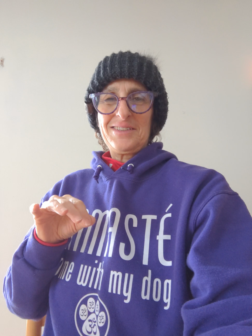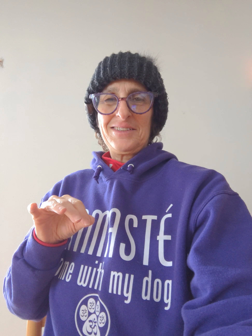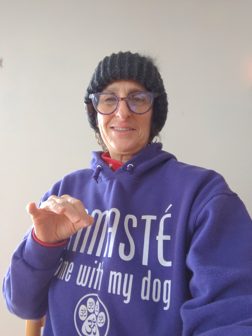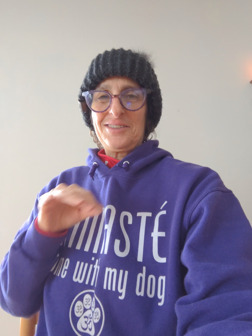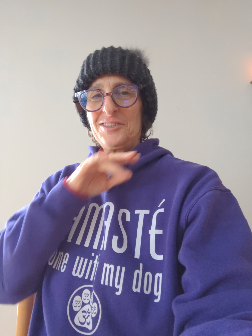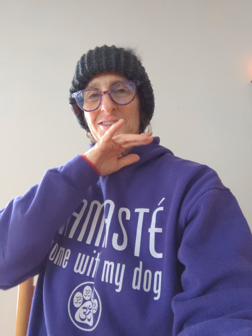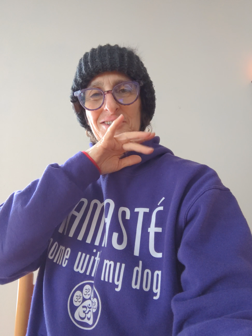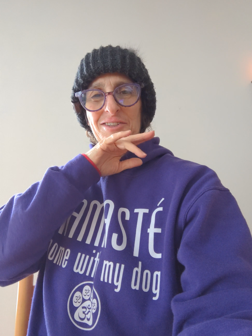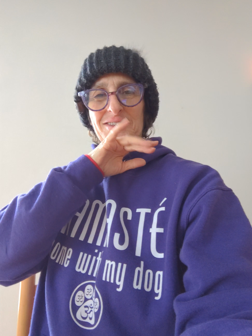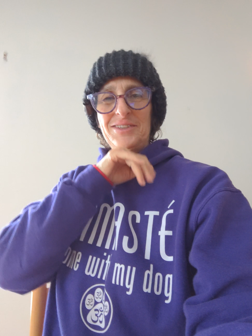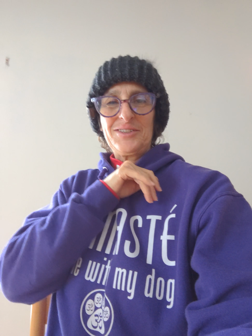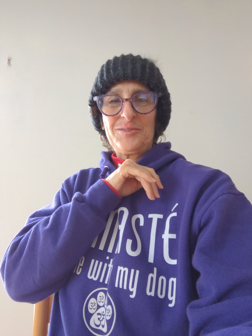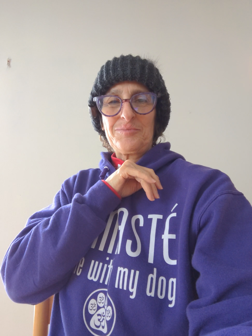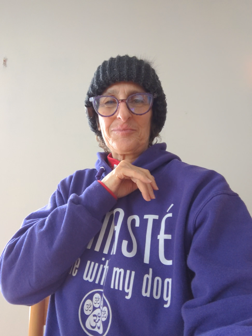dirty